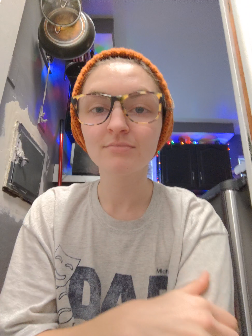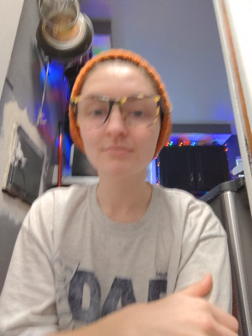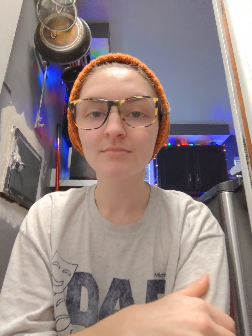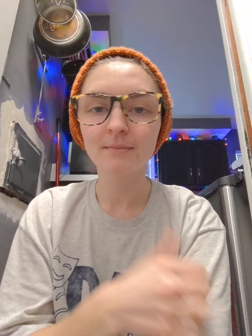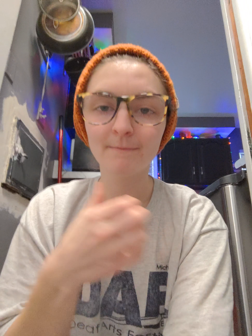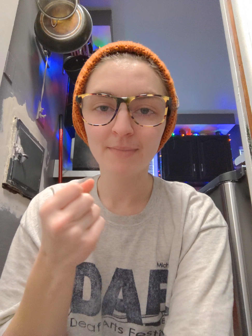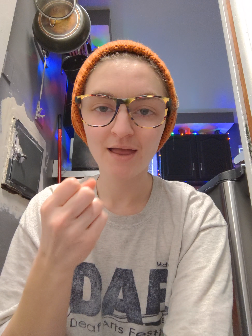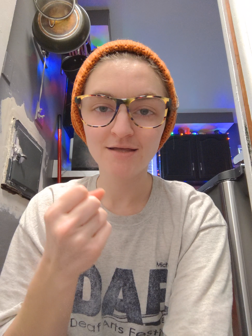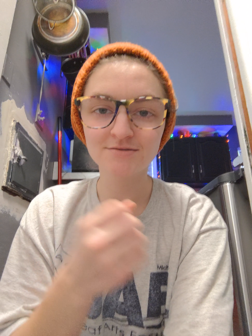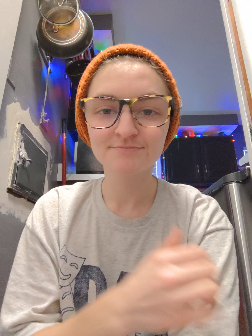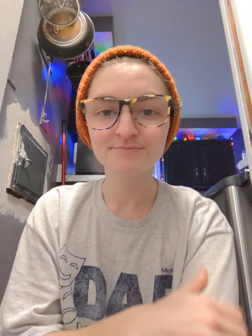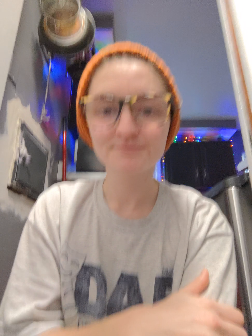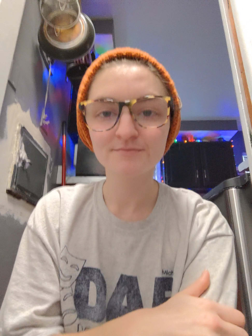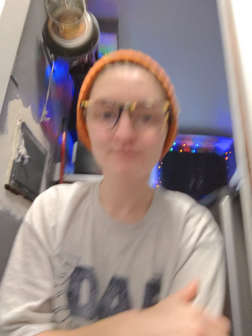milk